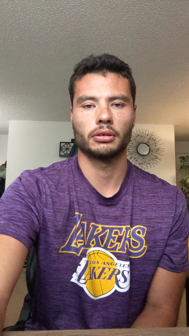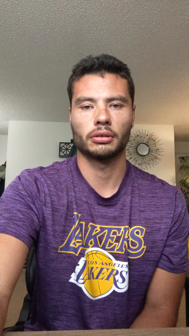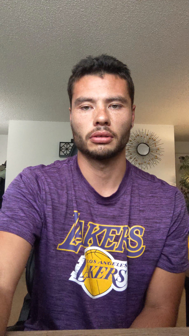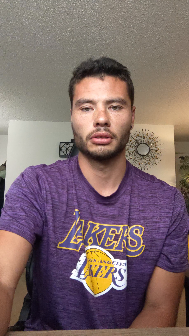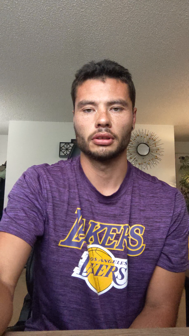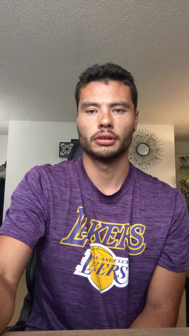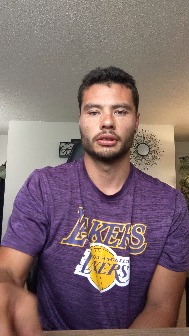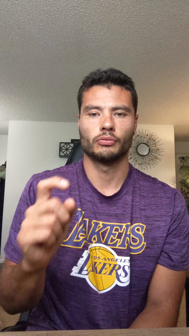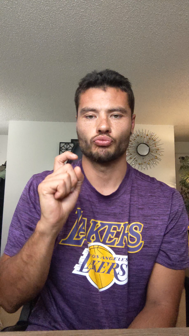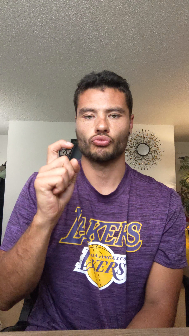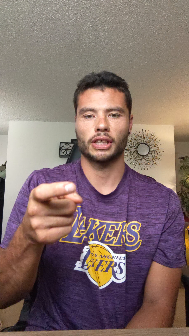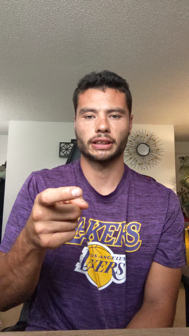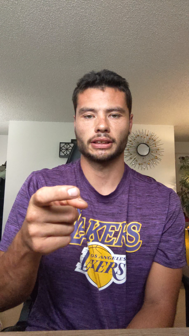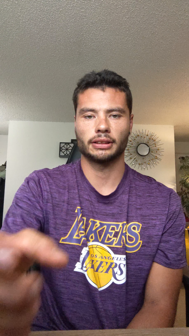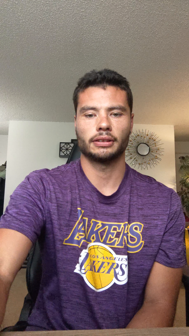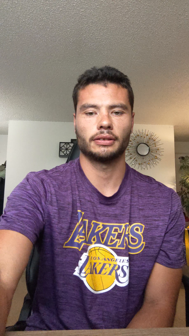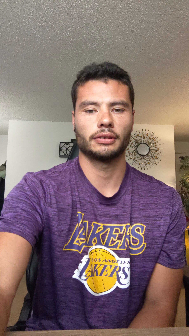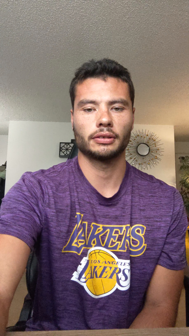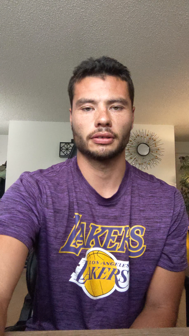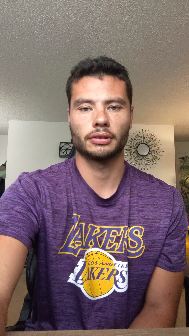present